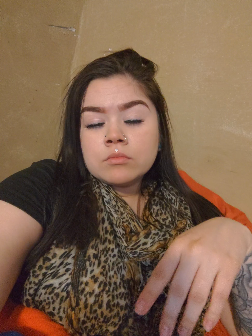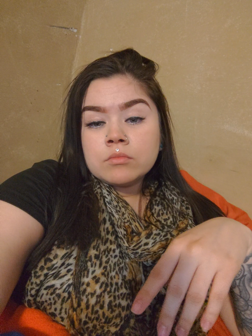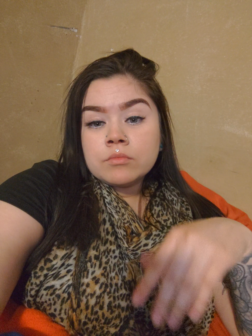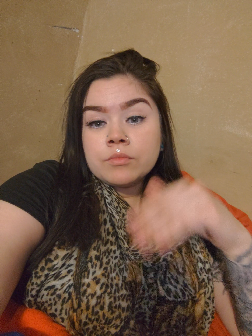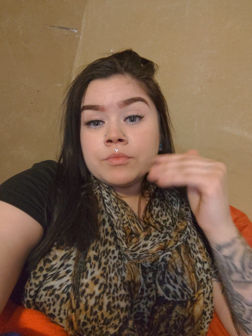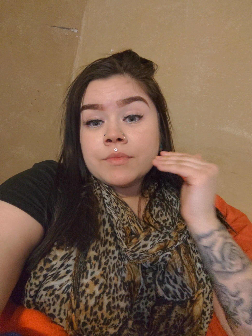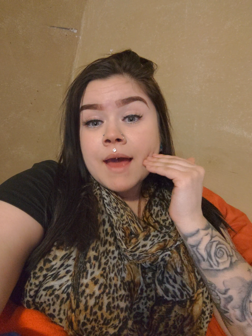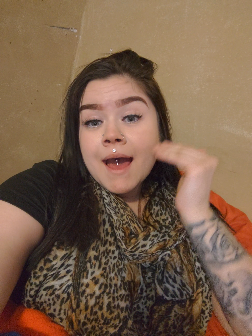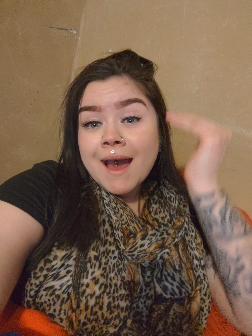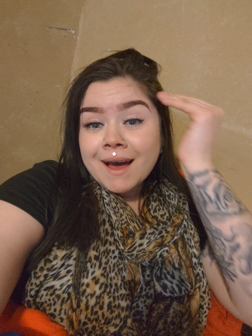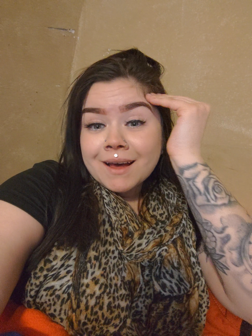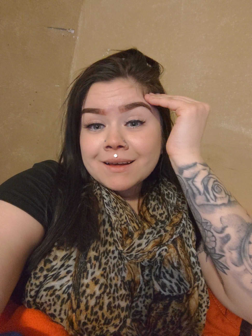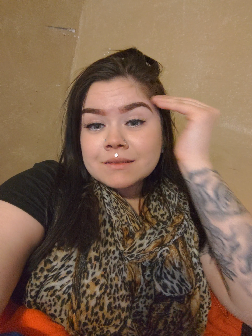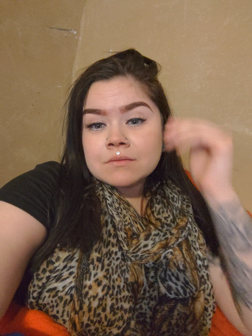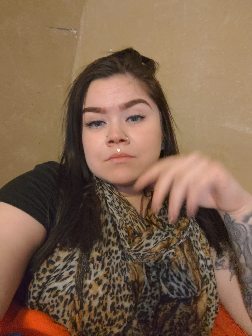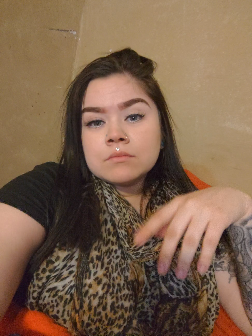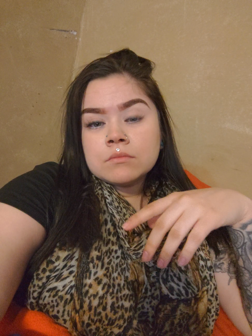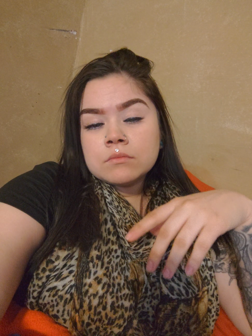head